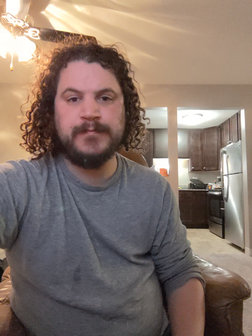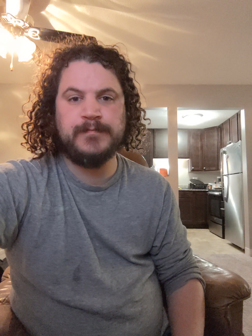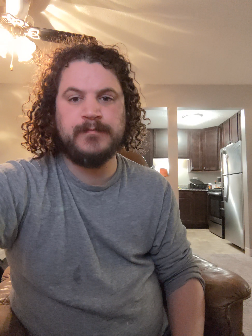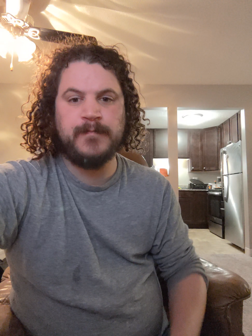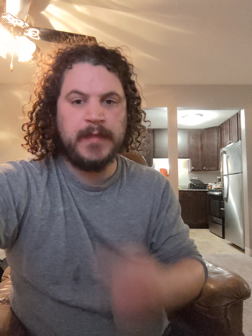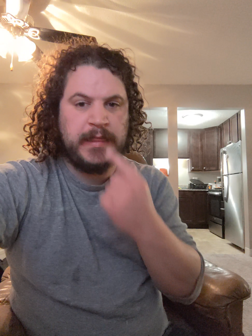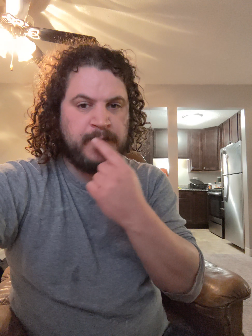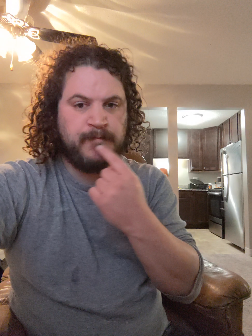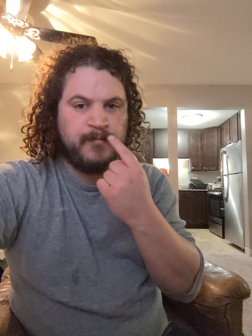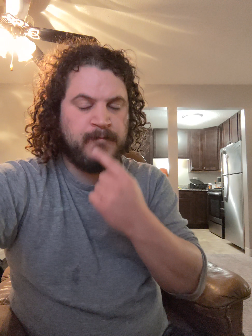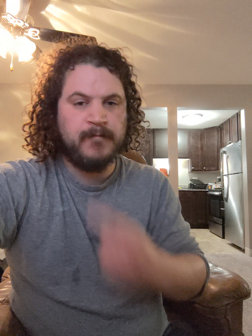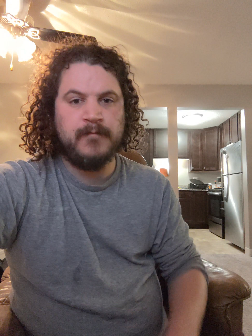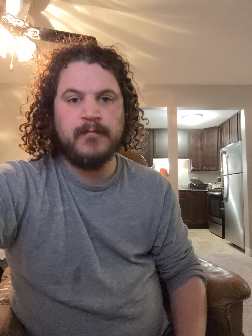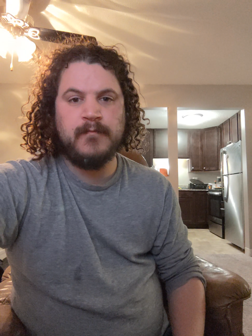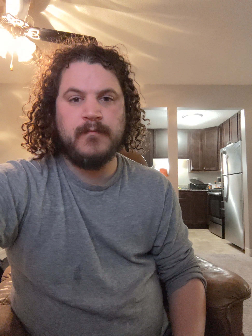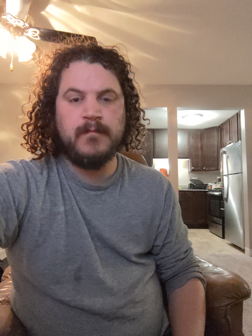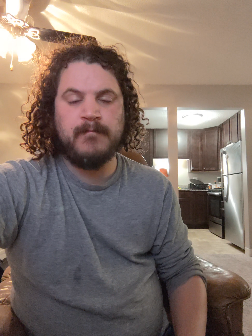lips